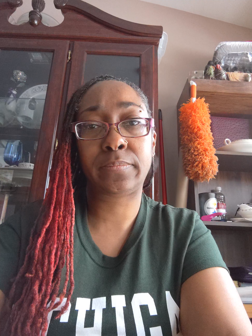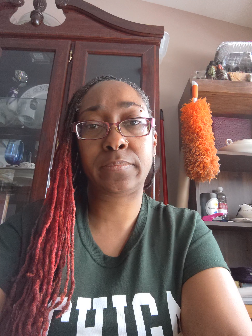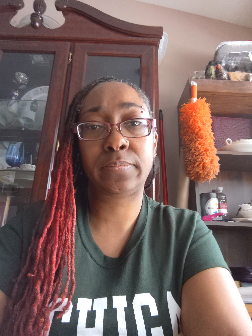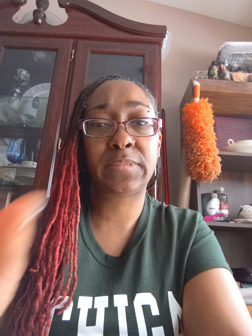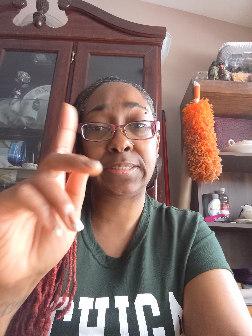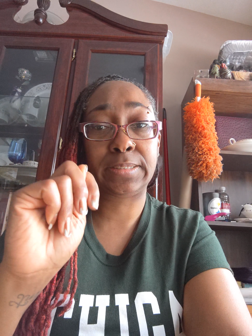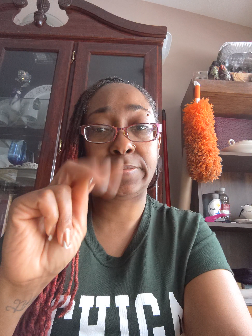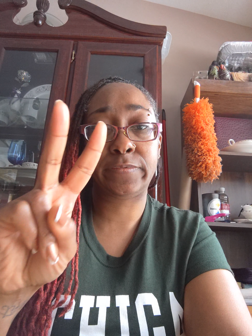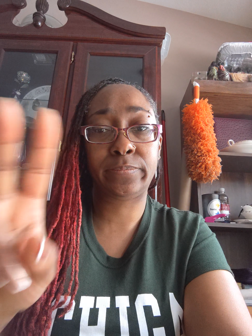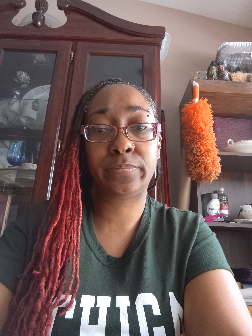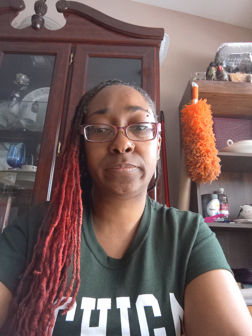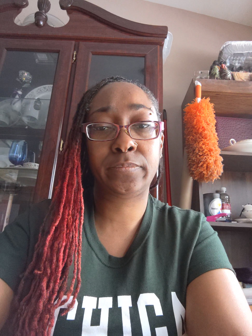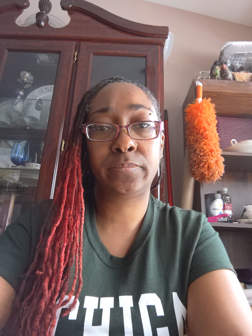TV